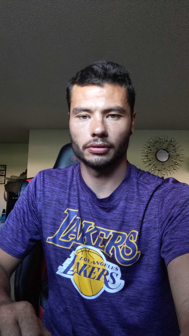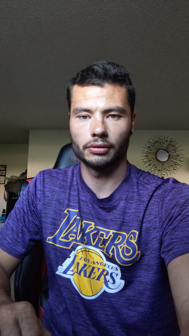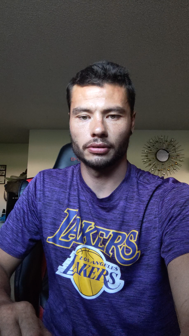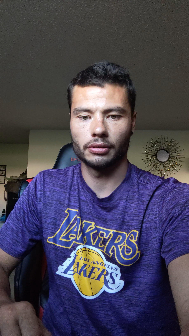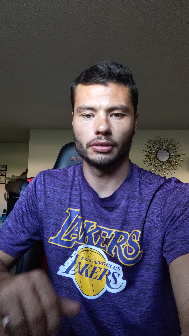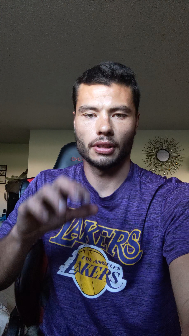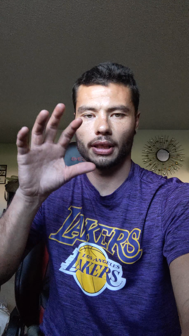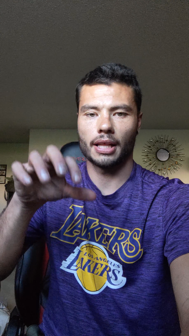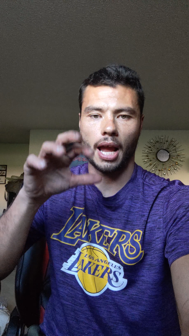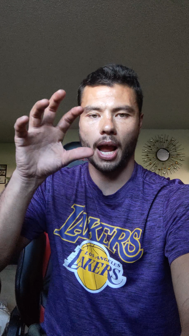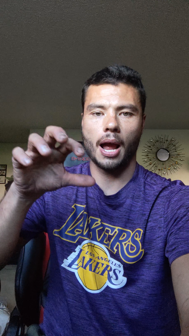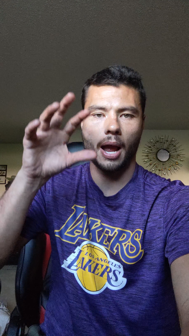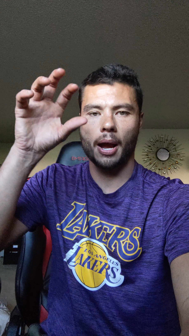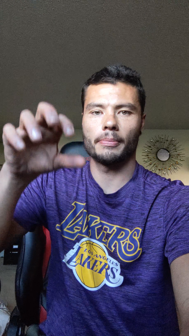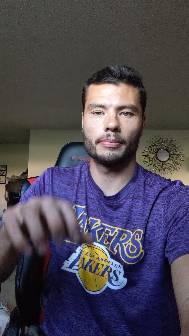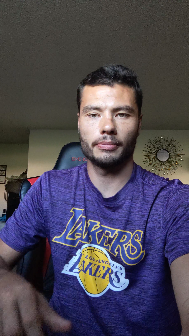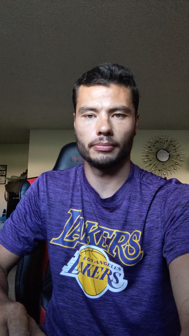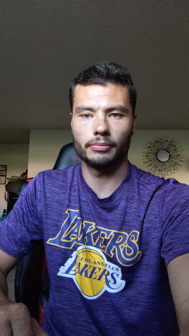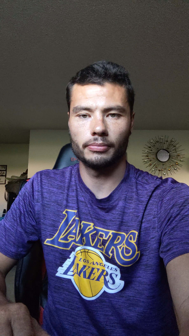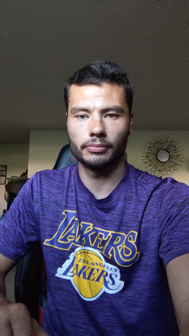climb